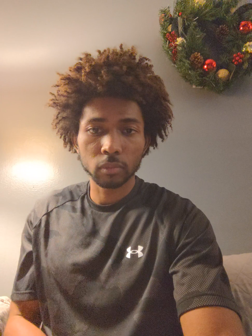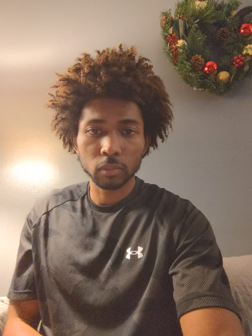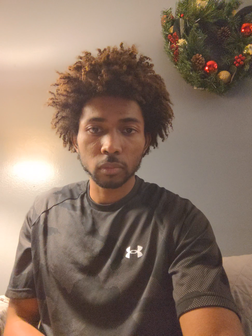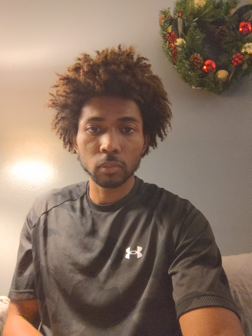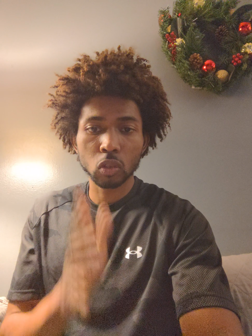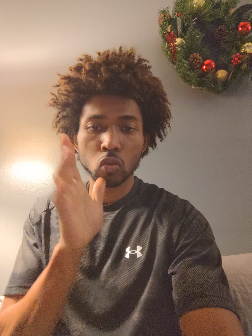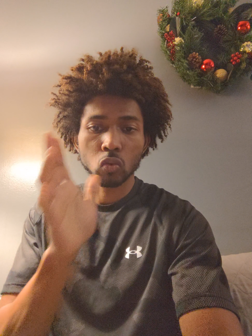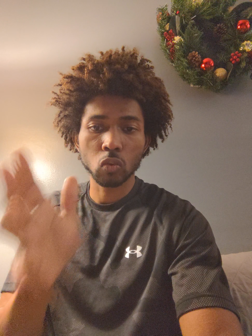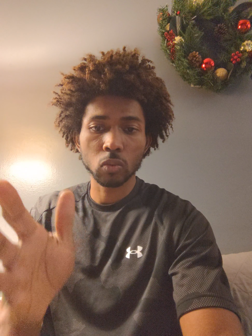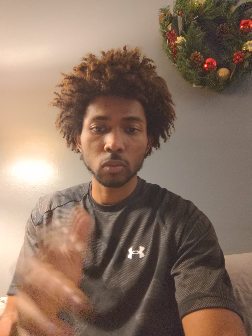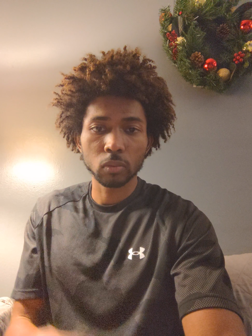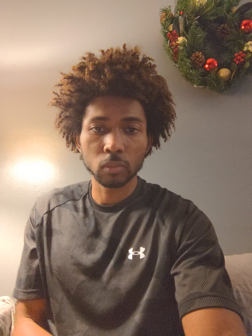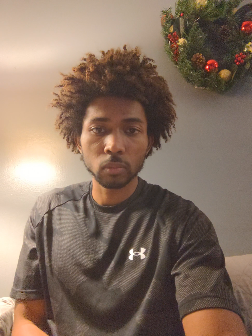grandma